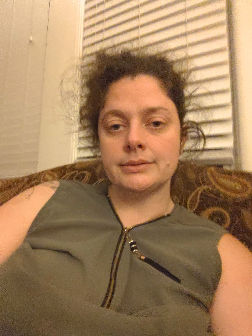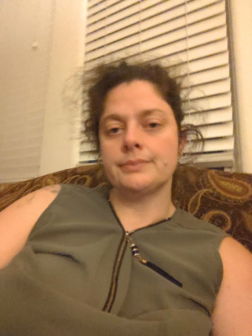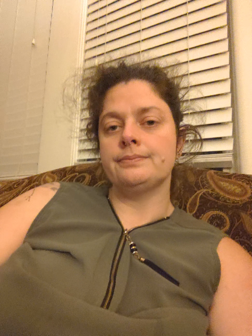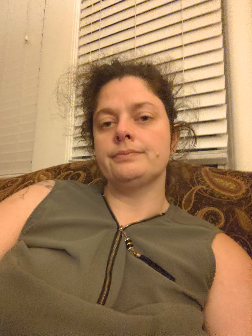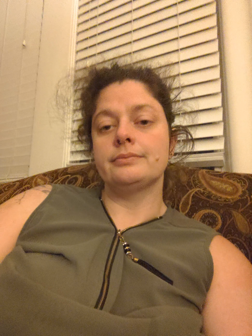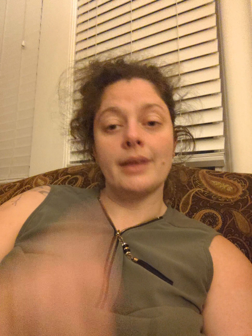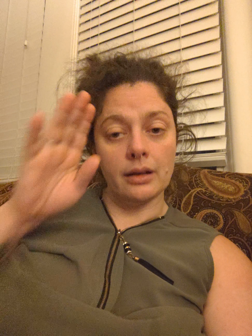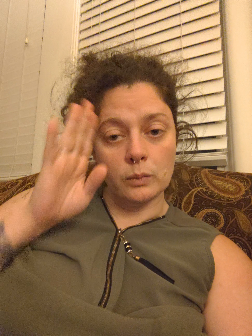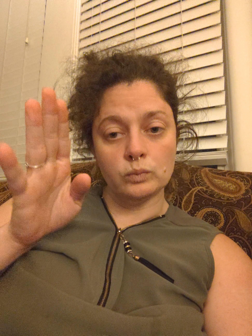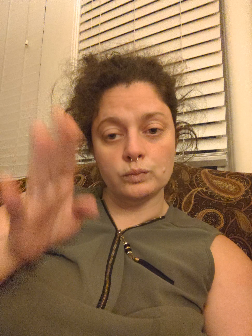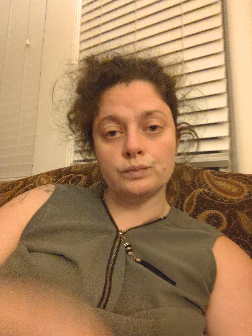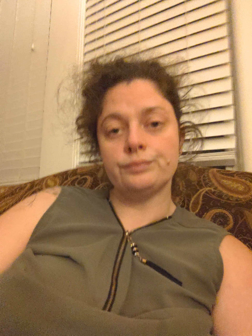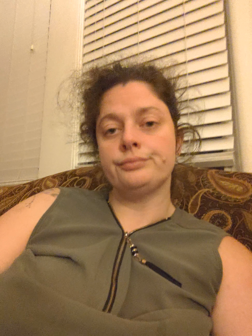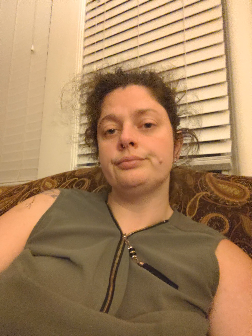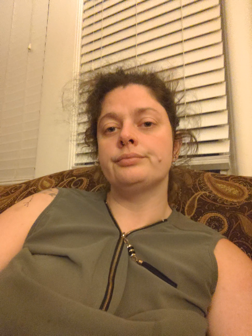hello